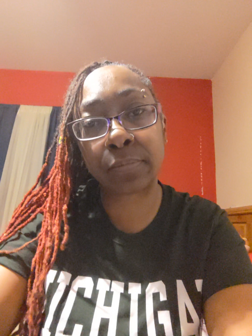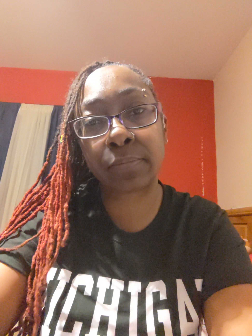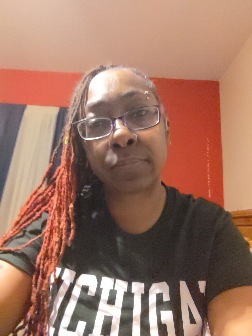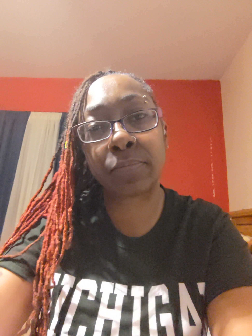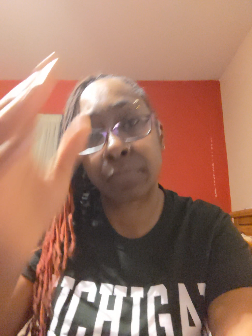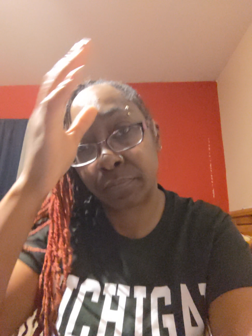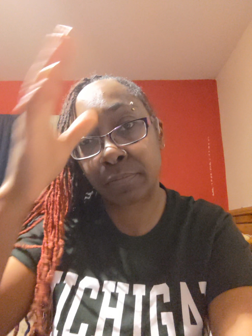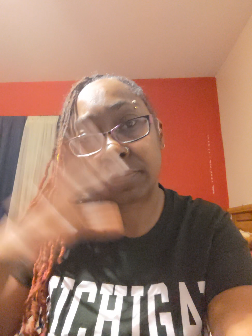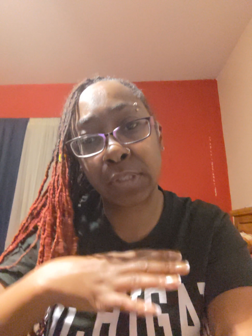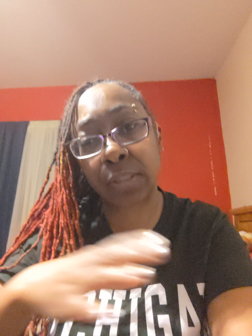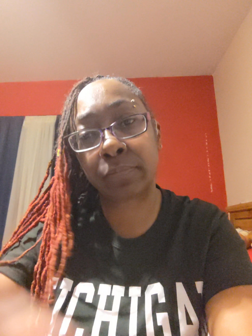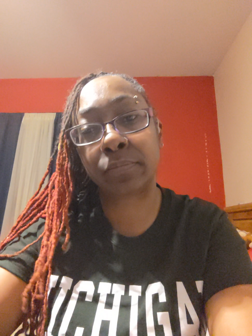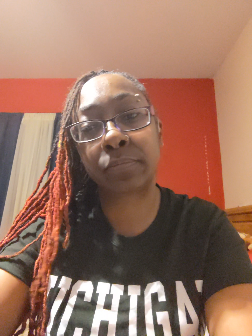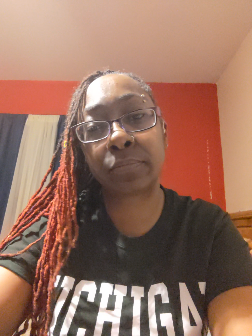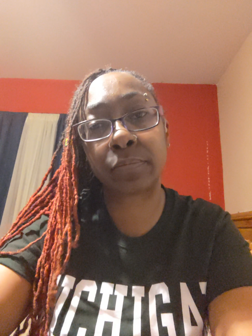man